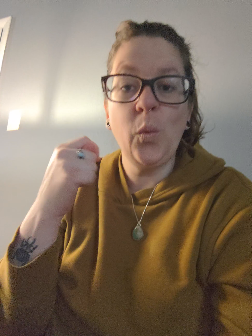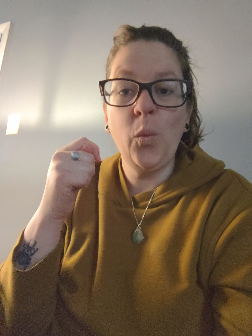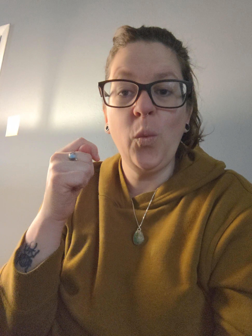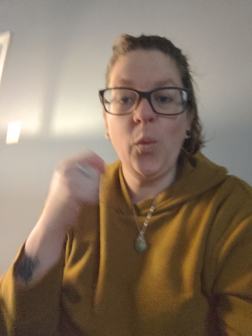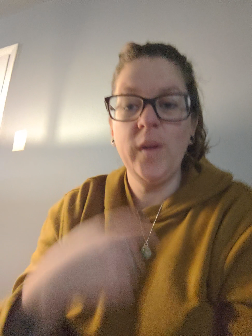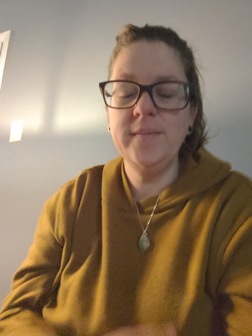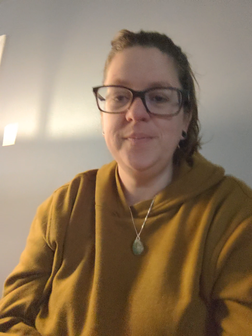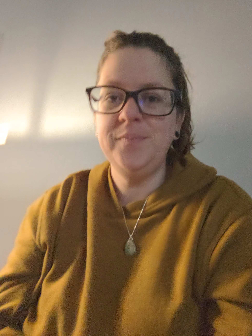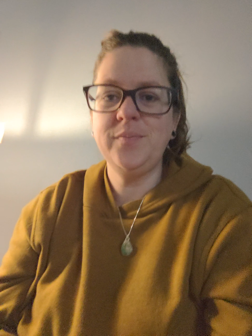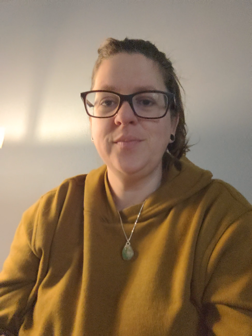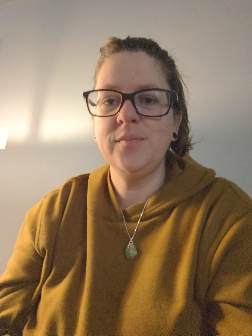toy